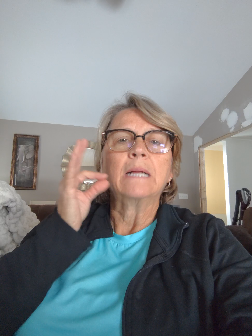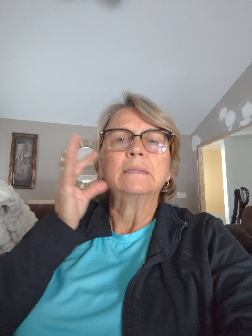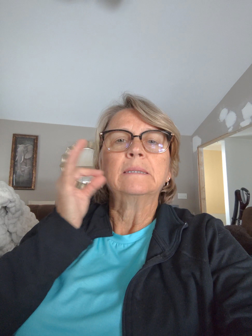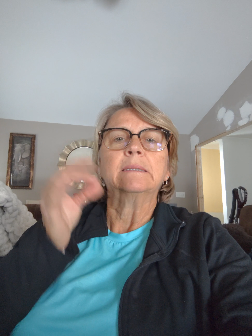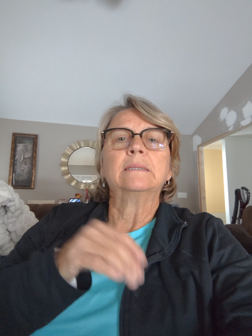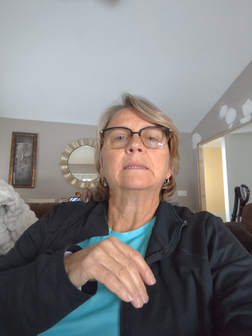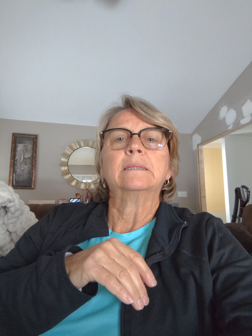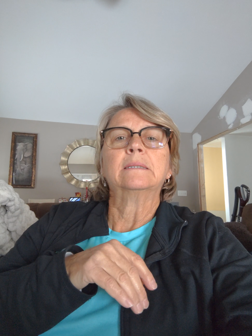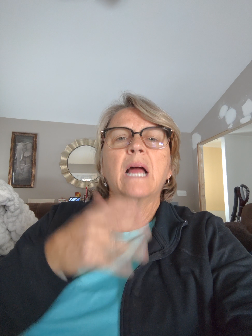cat